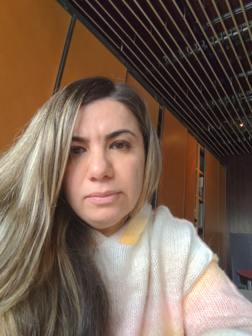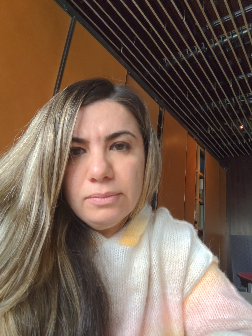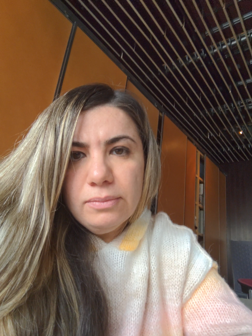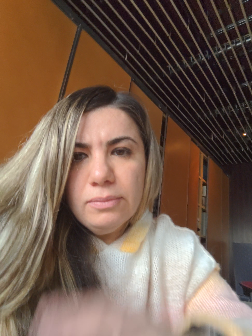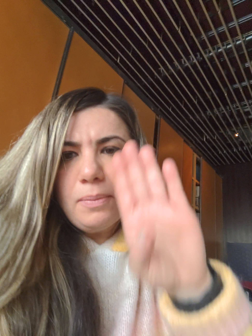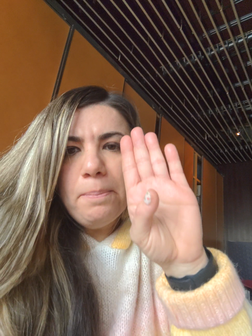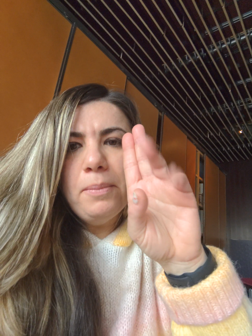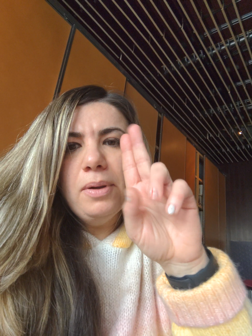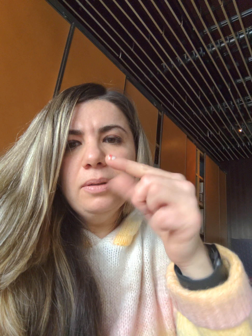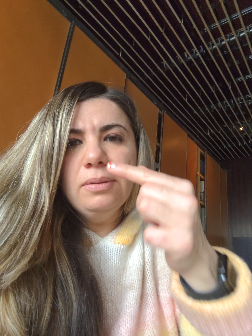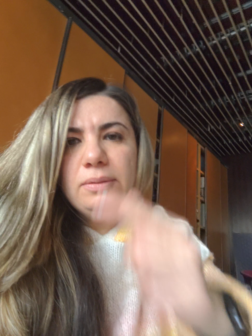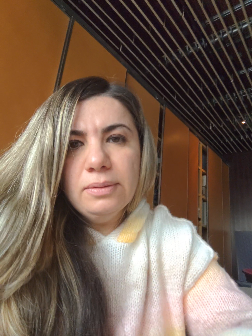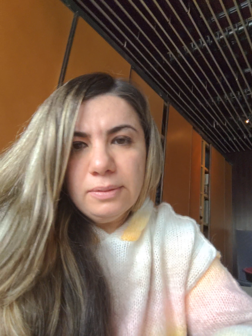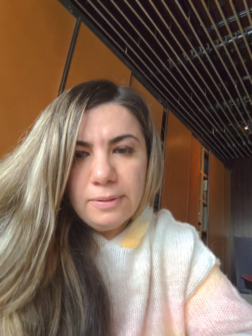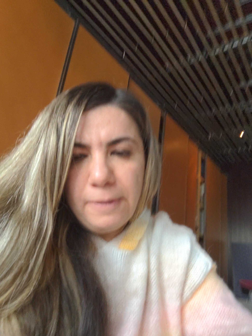bug